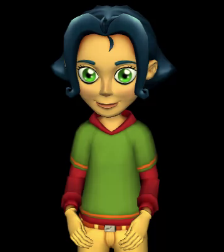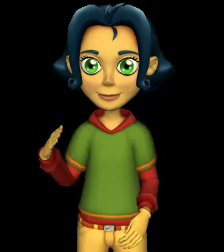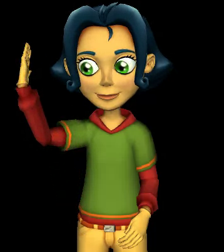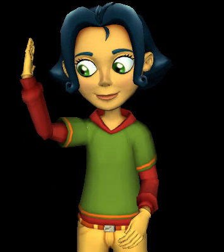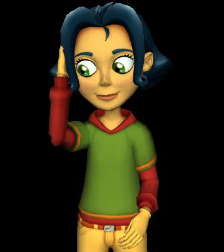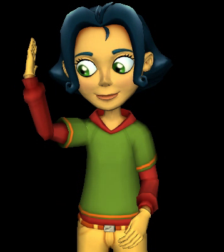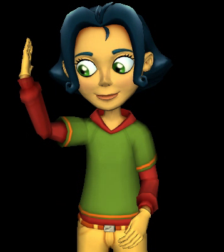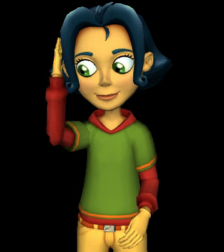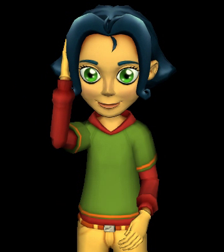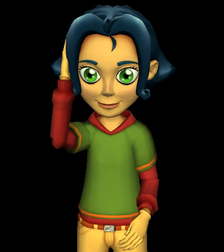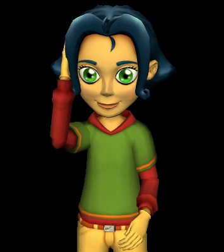أعلم